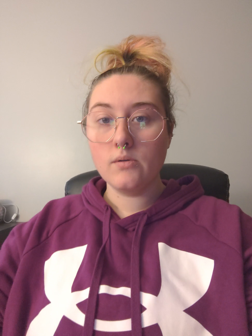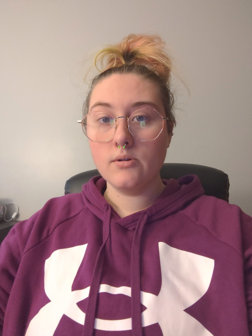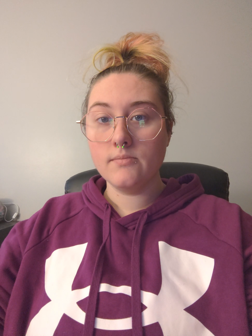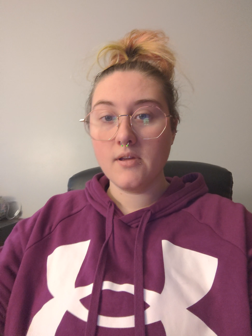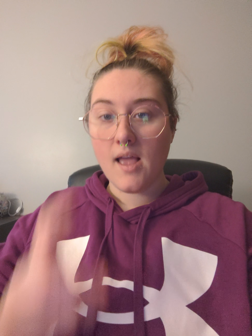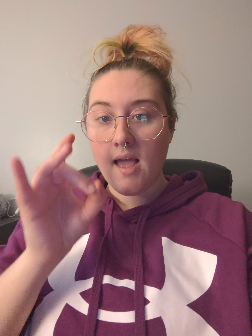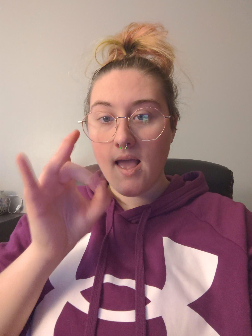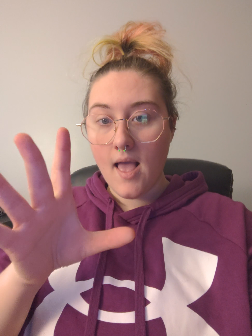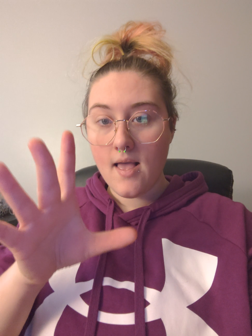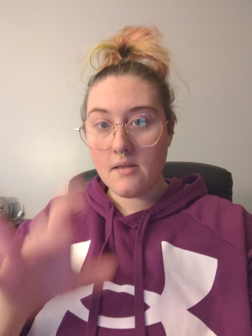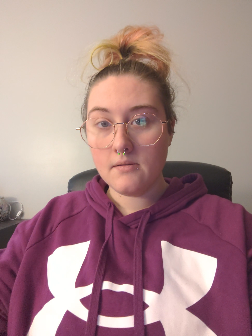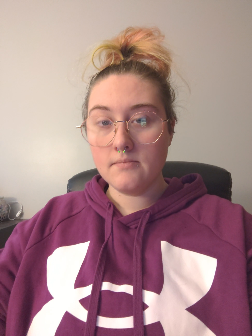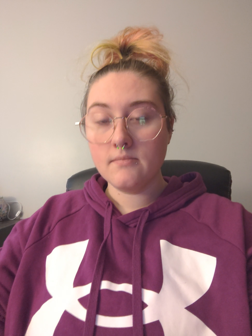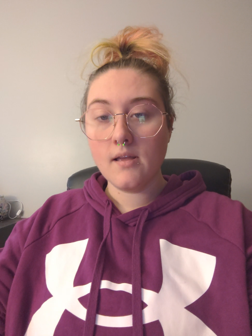hate